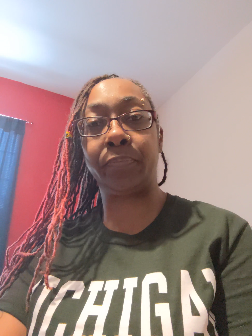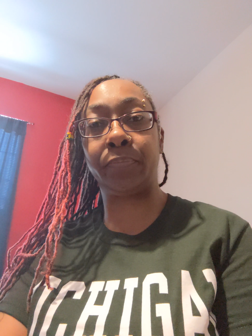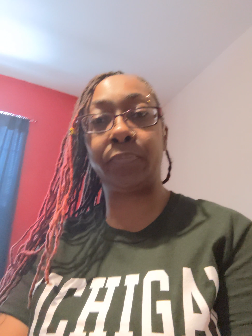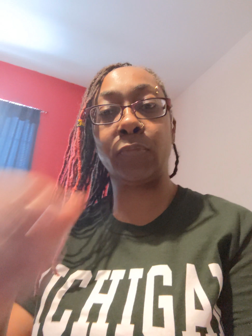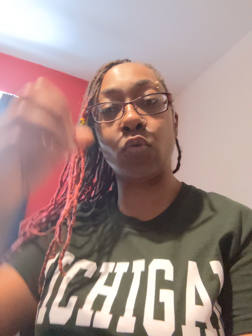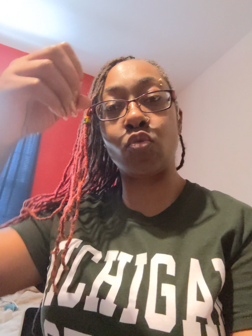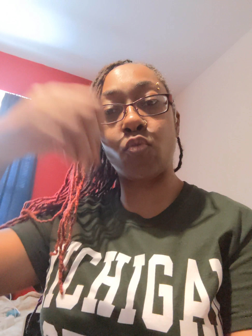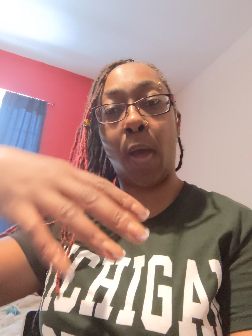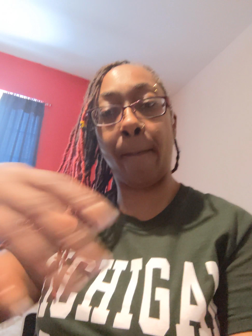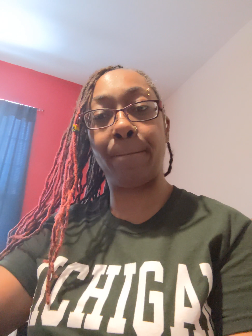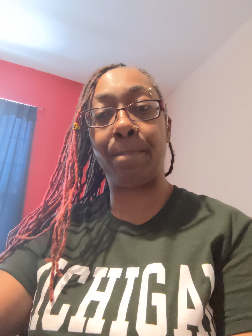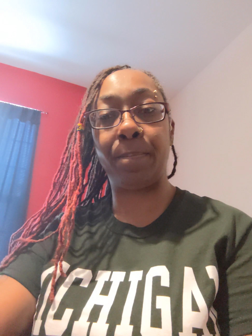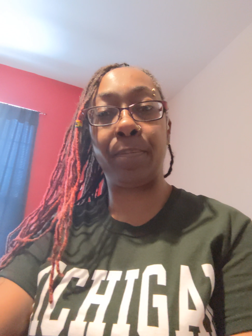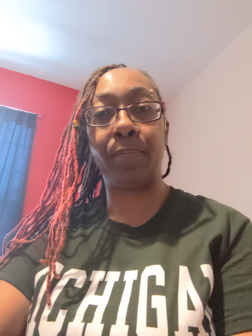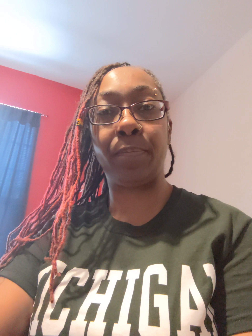drop